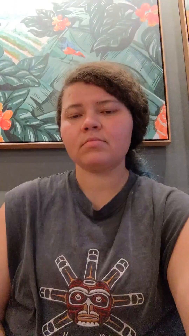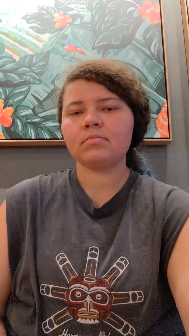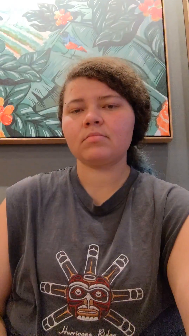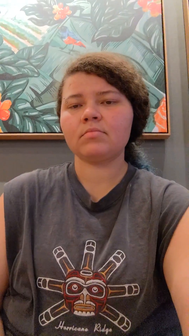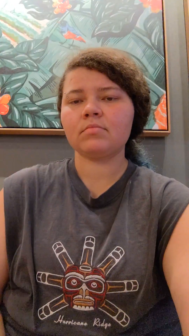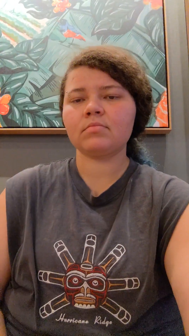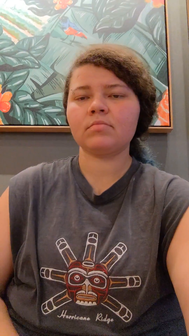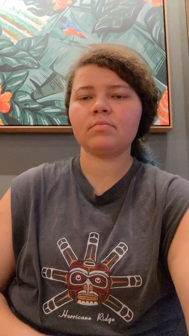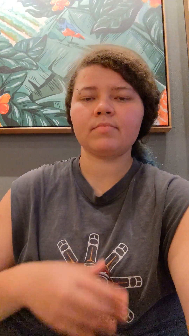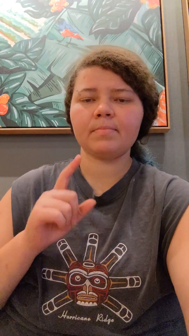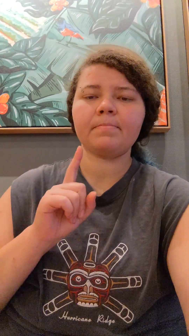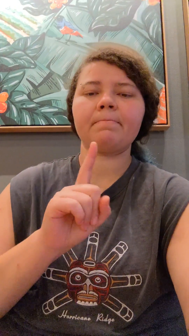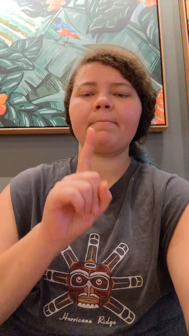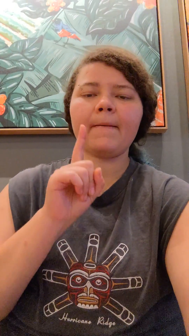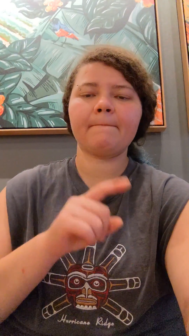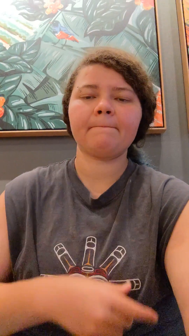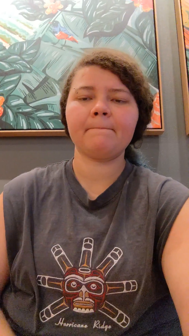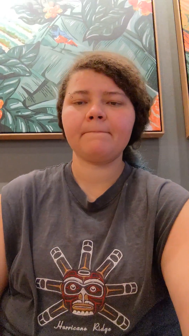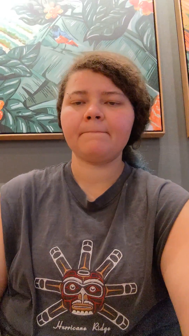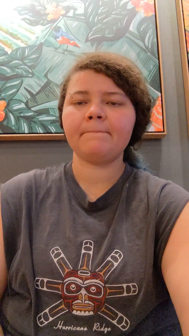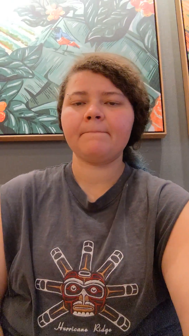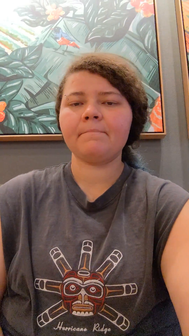bump